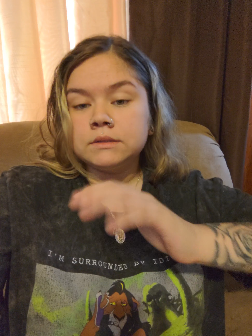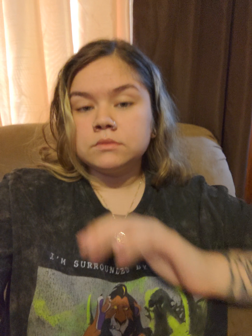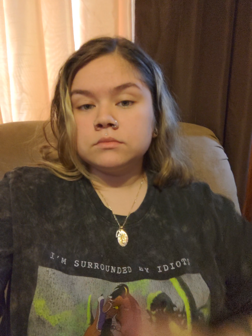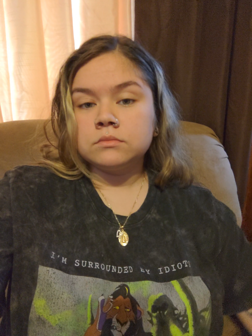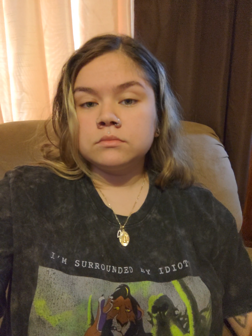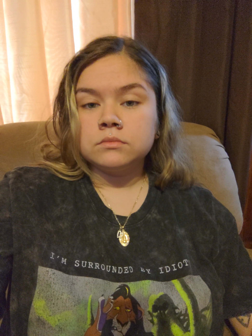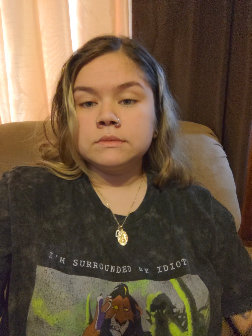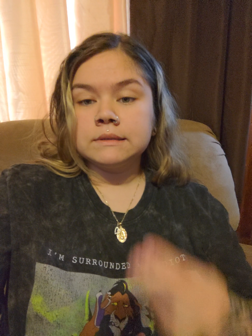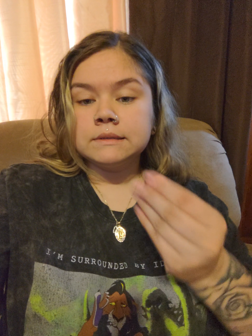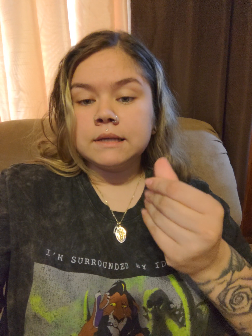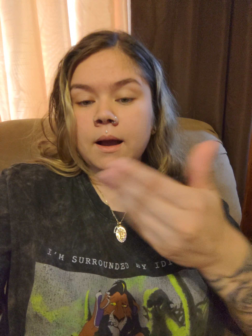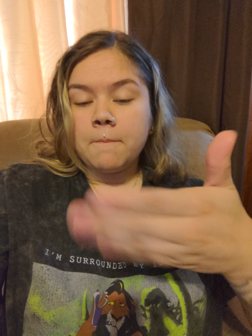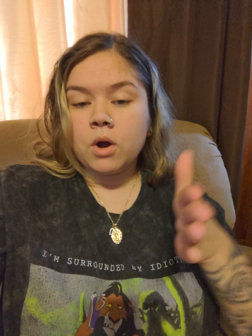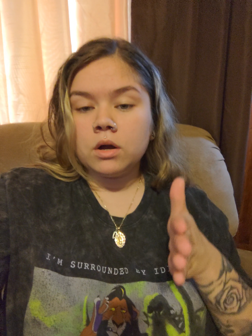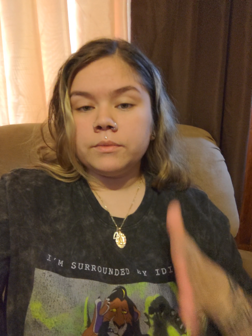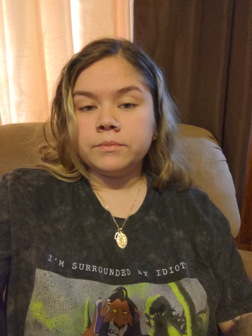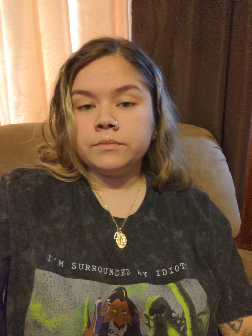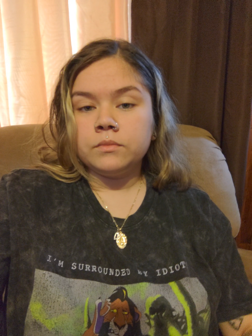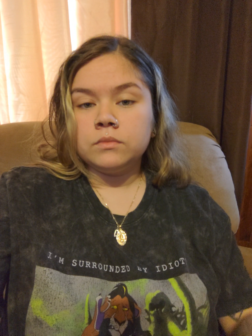sandbox